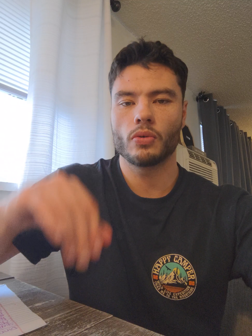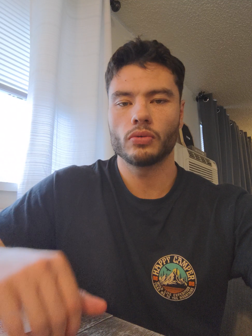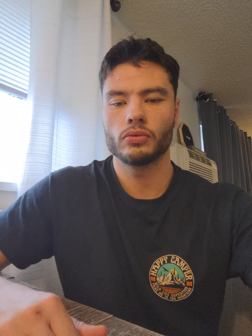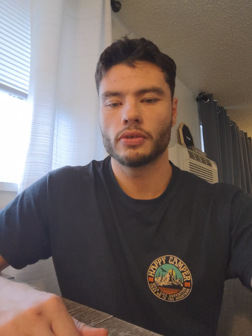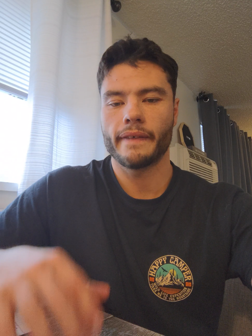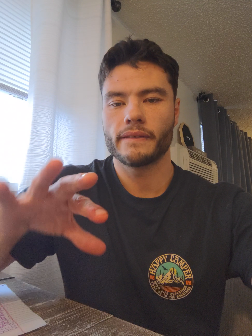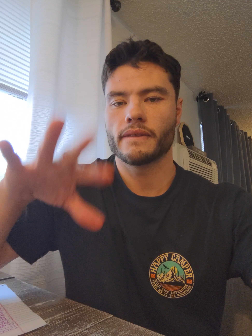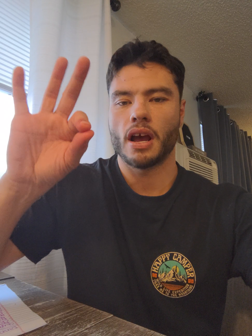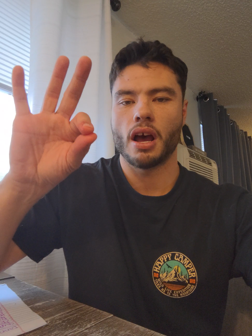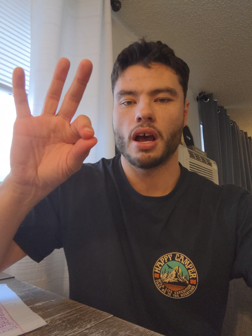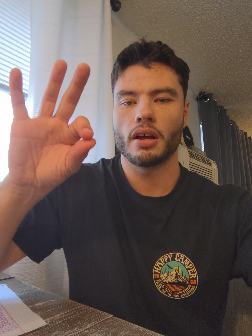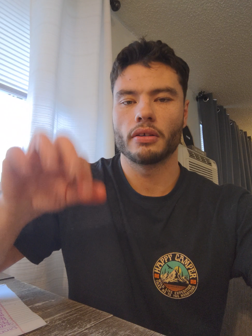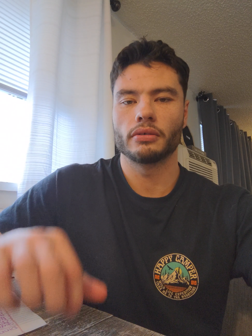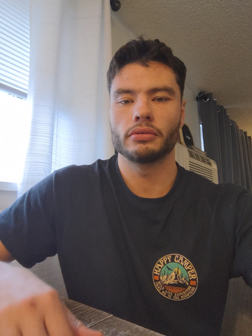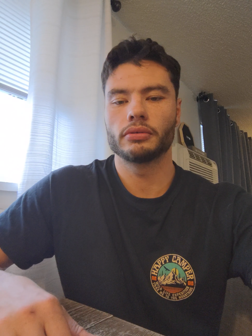find